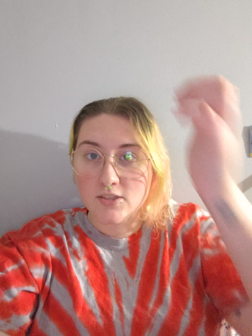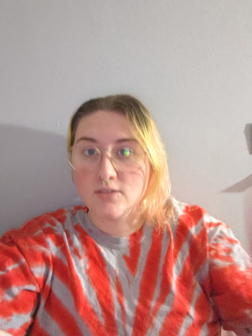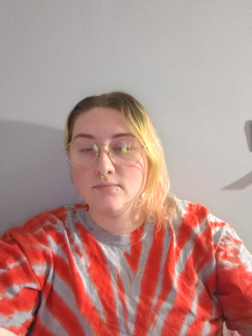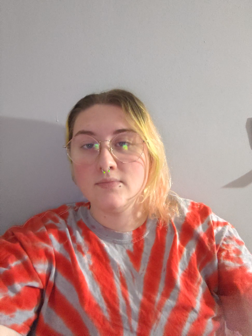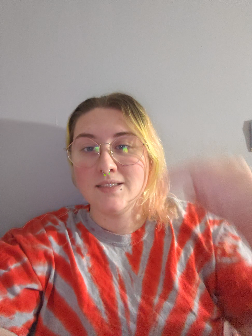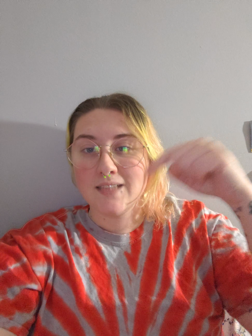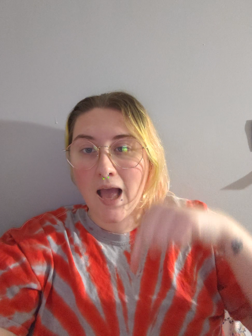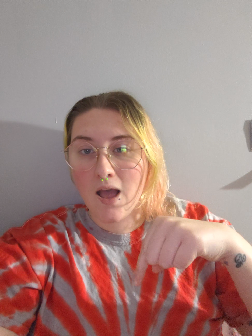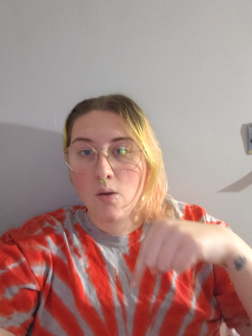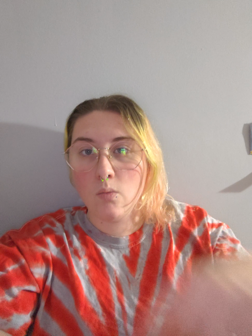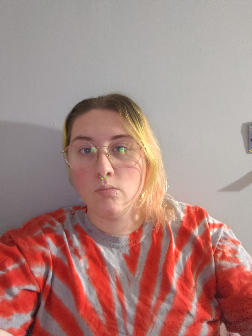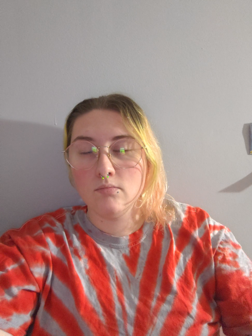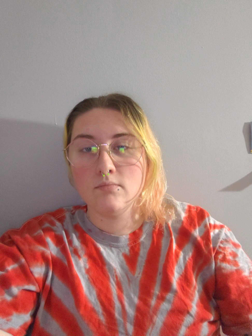down